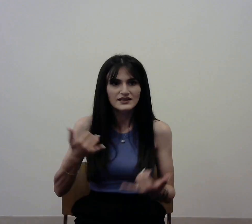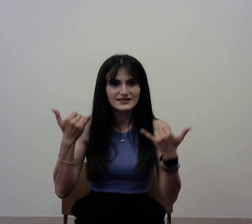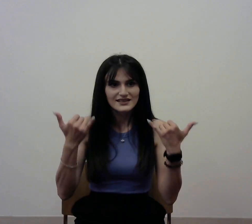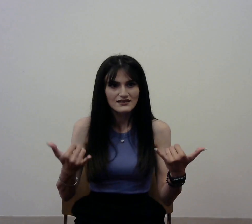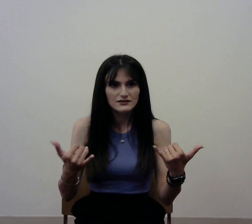indi